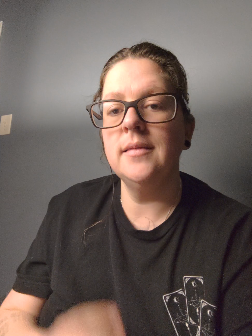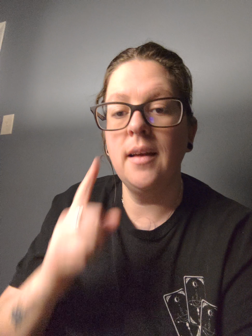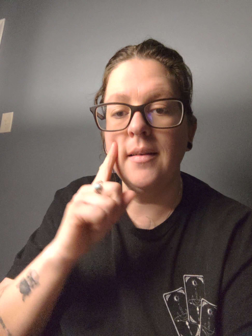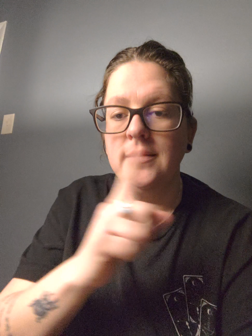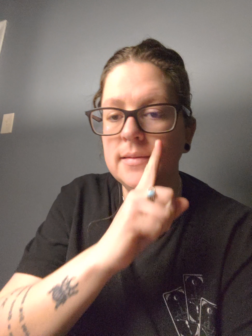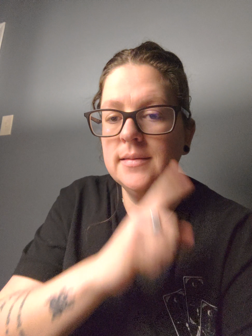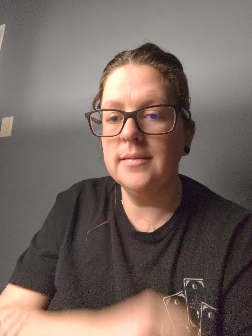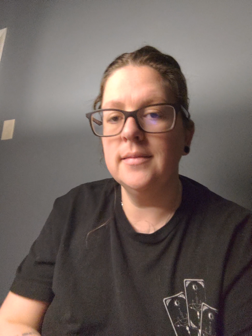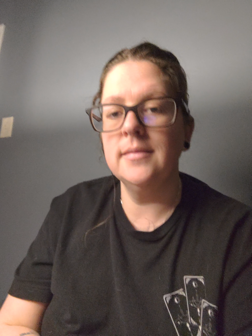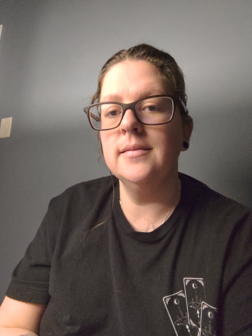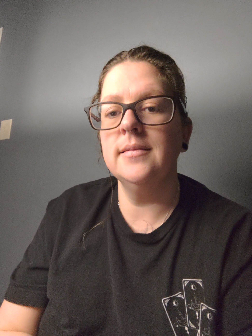eye